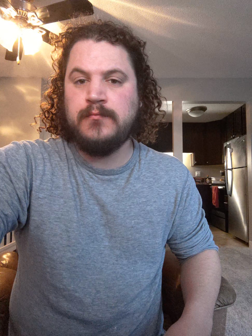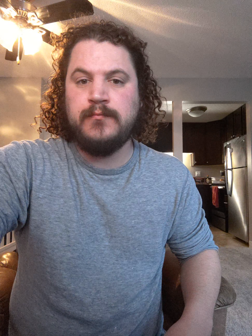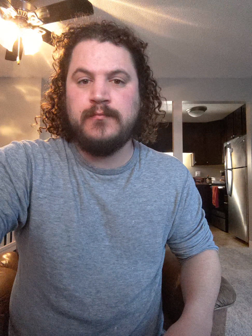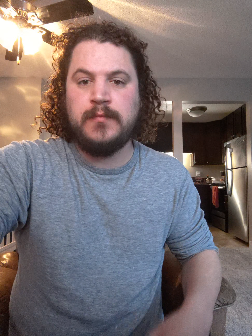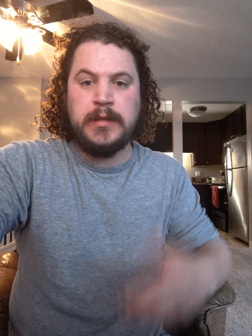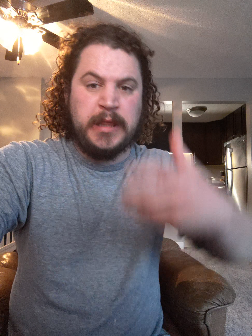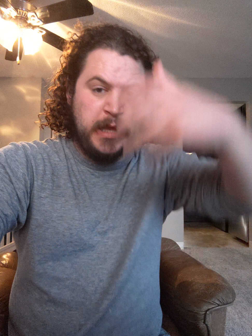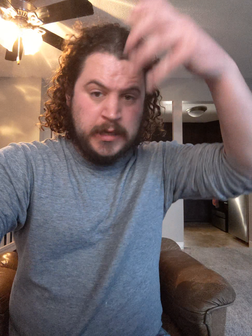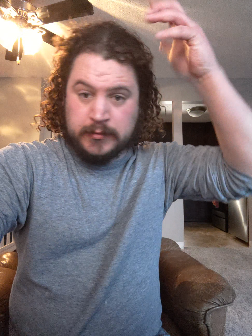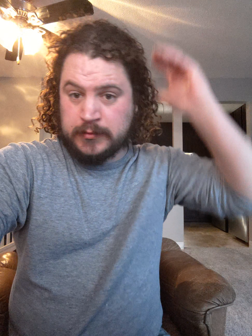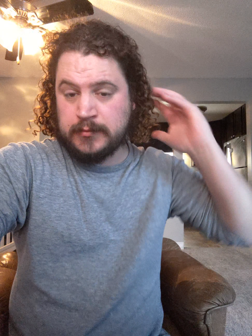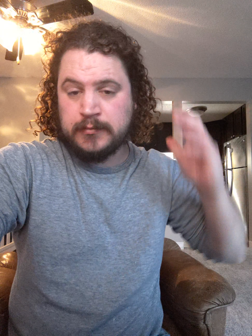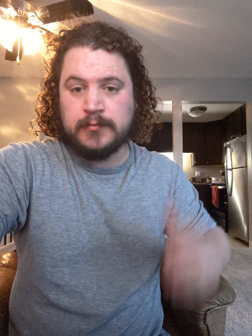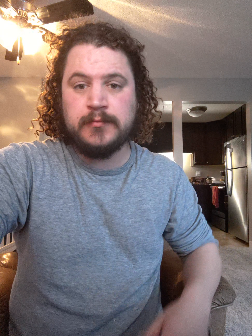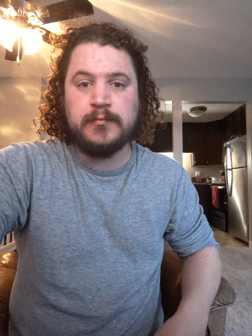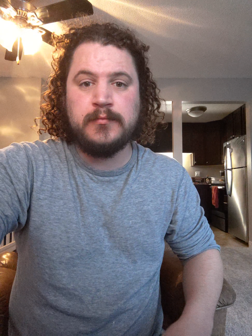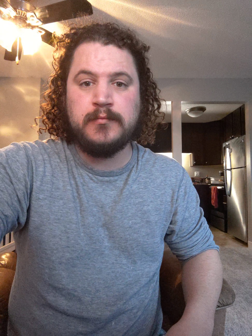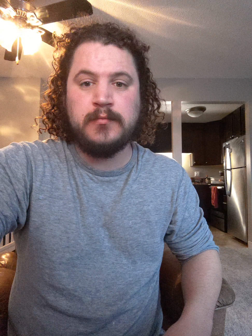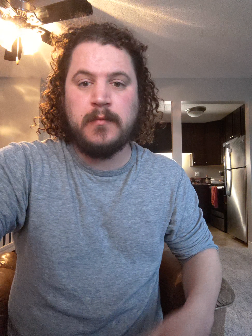lion